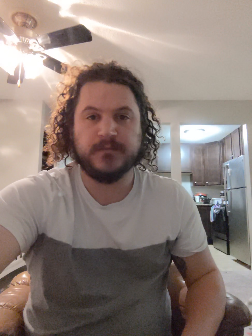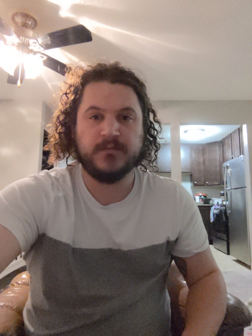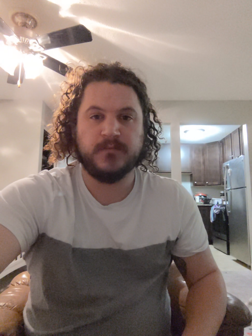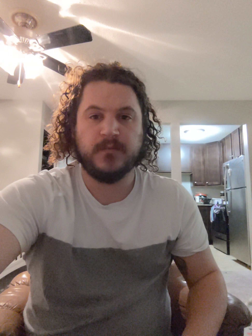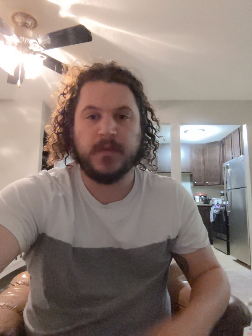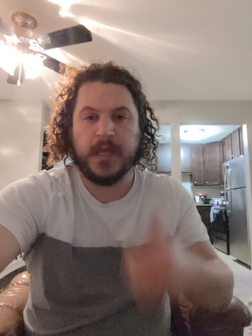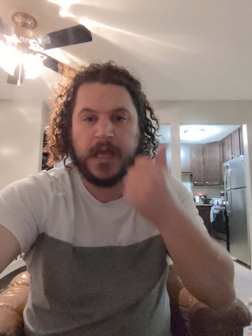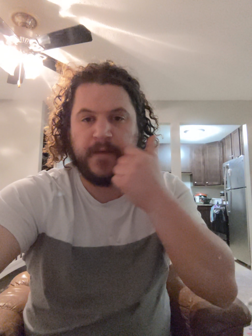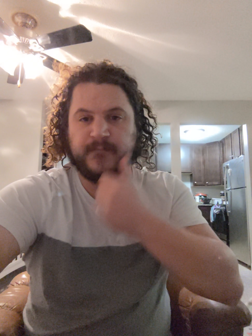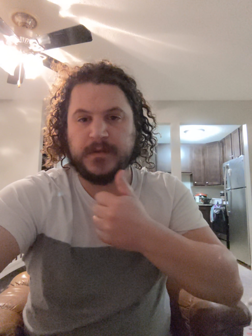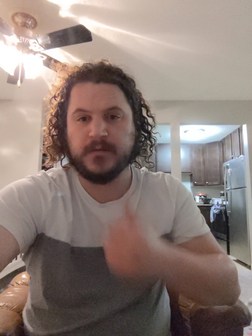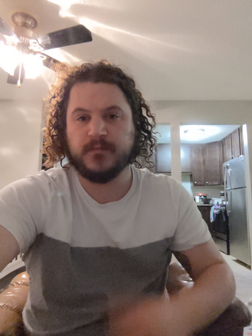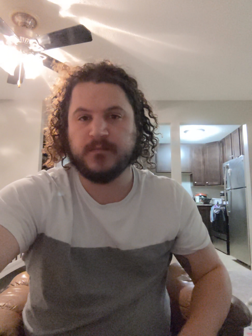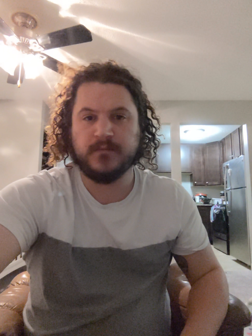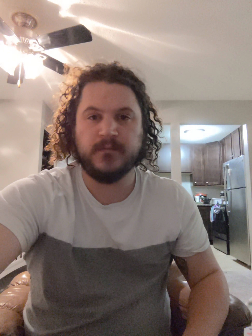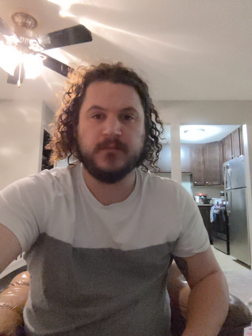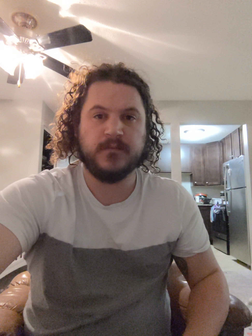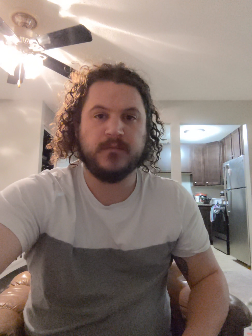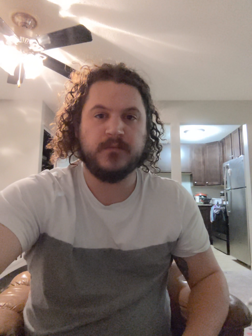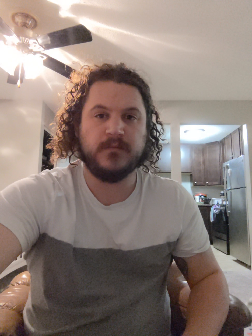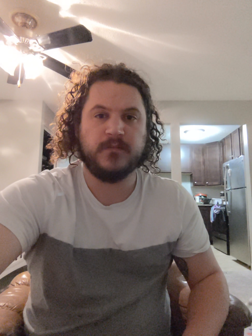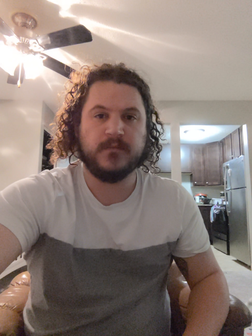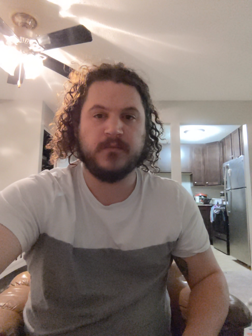every